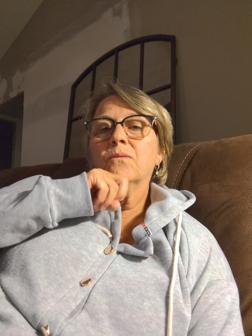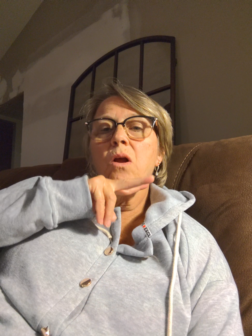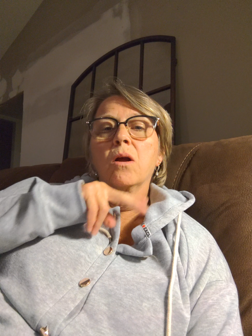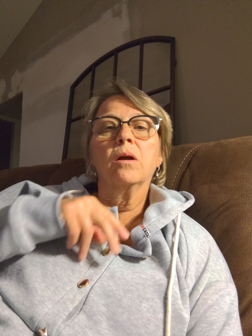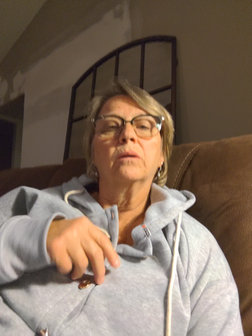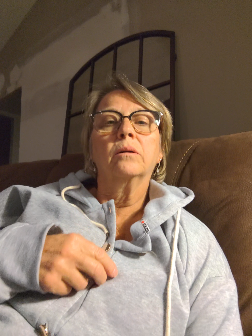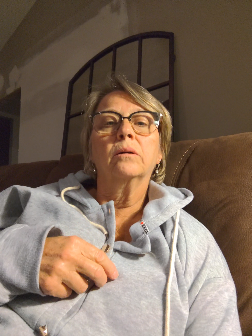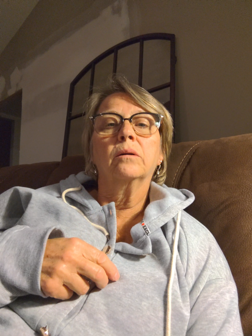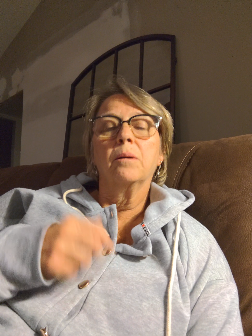frog